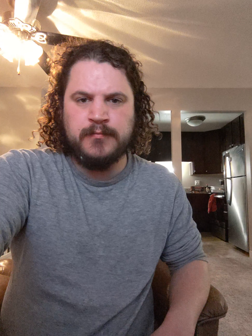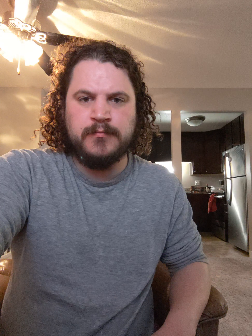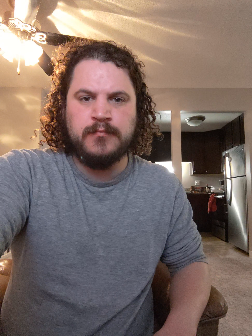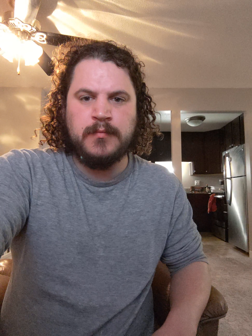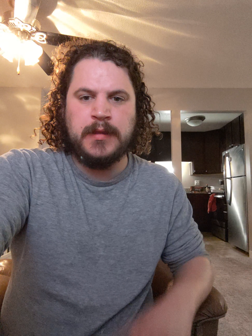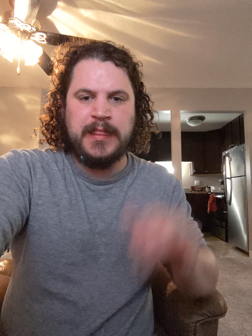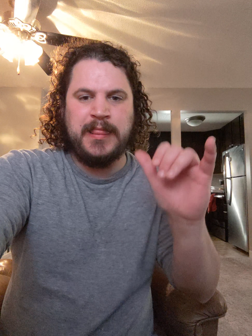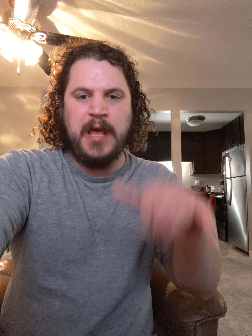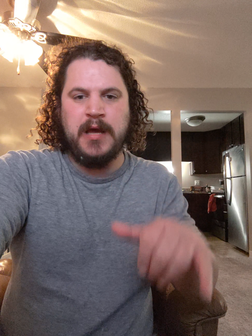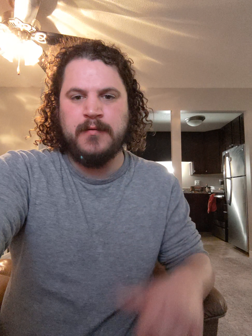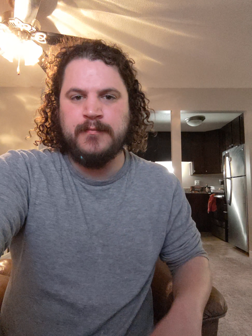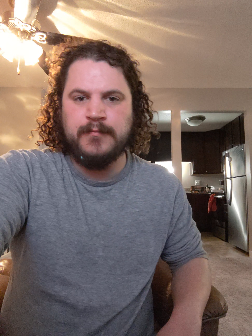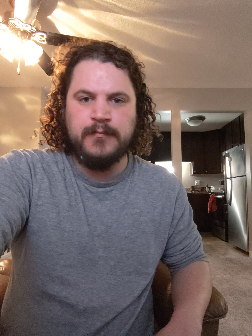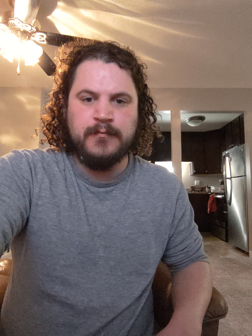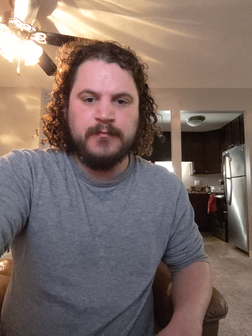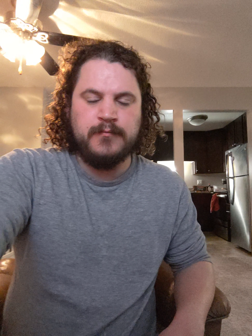that